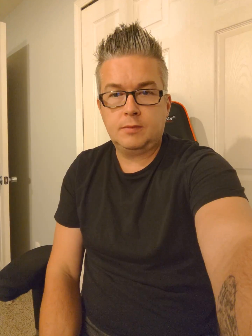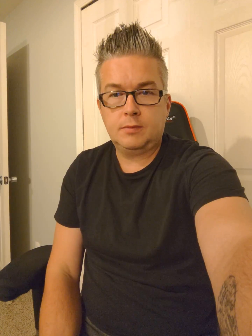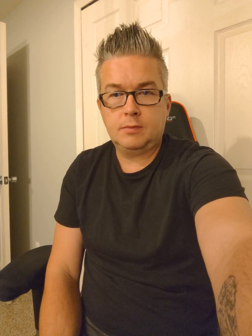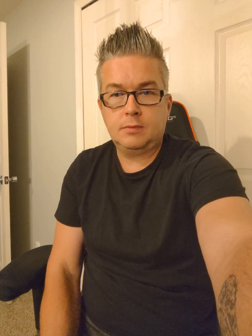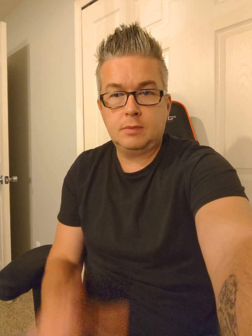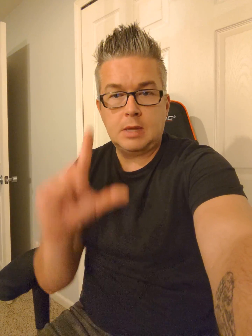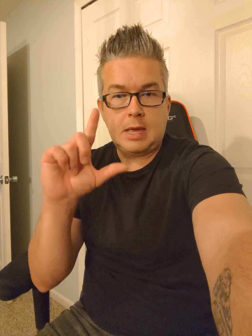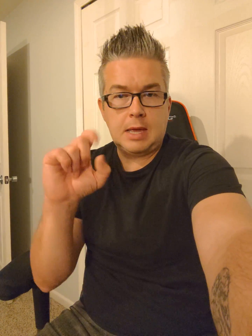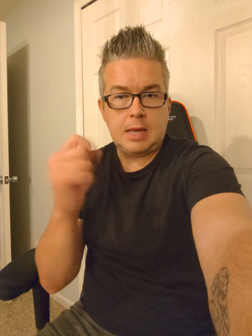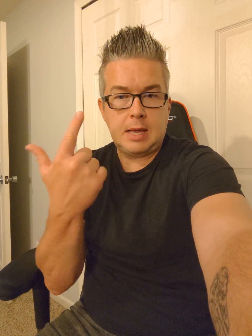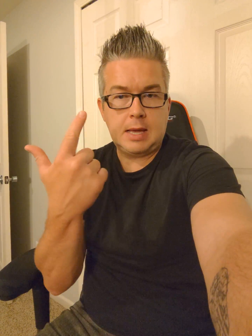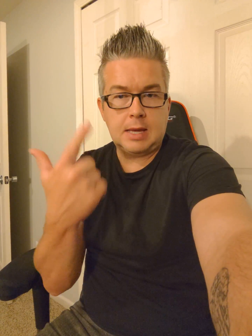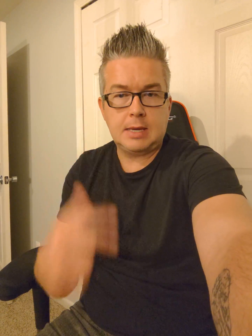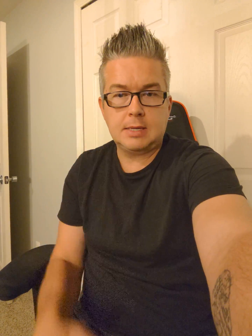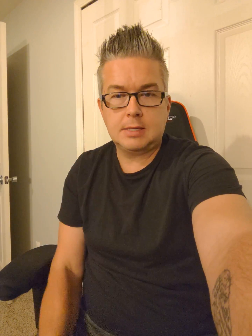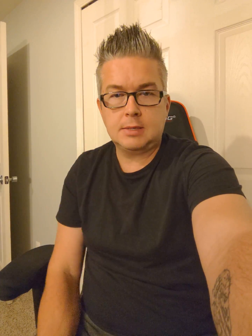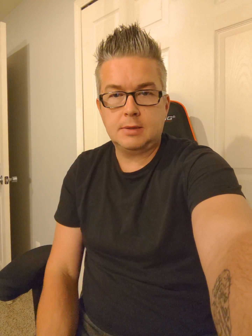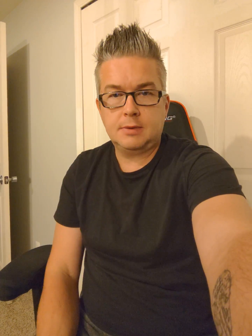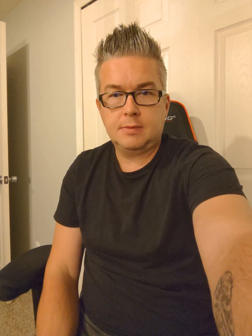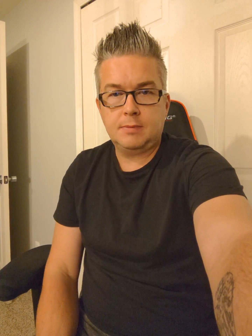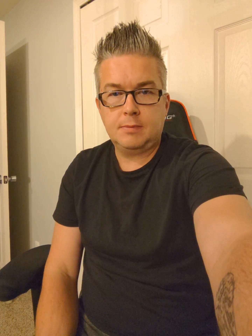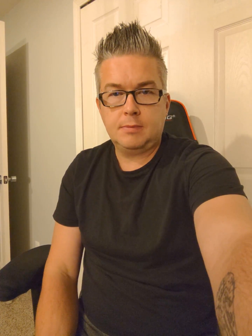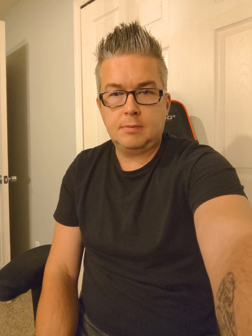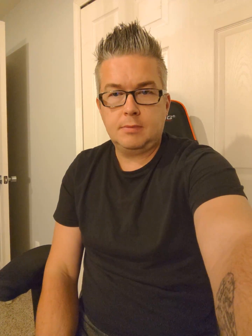leg